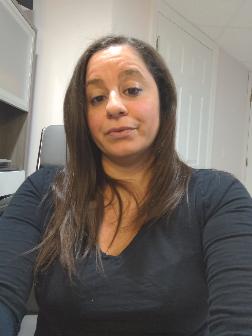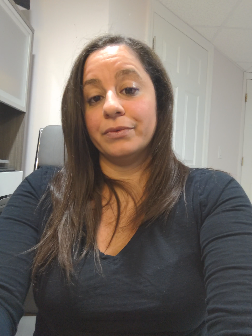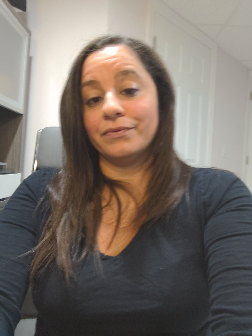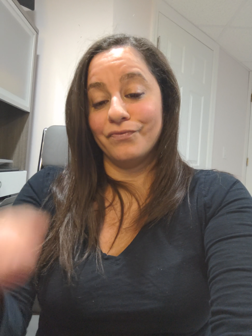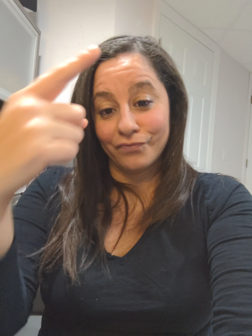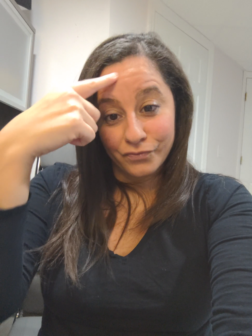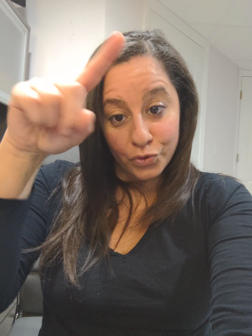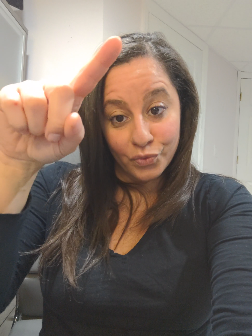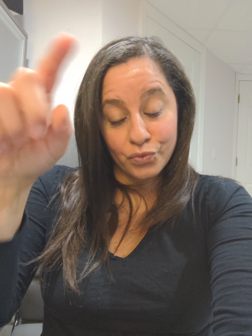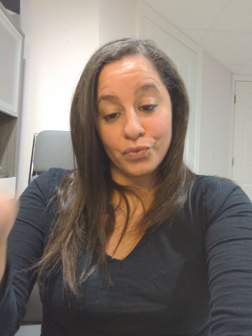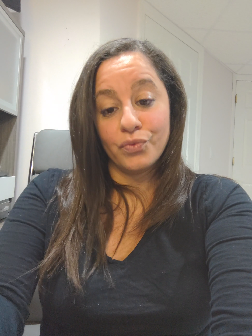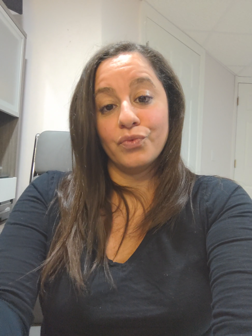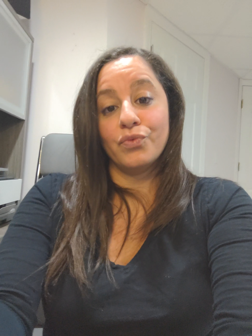for